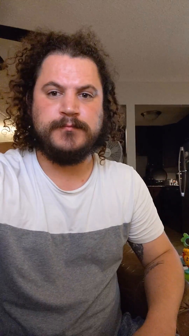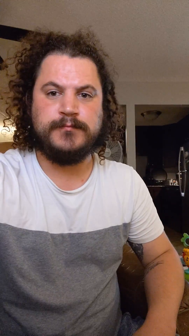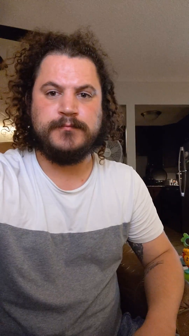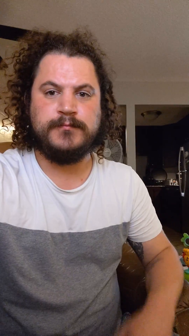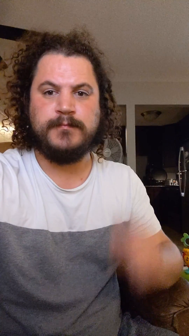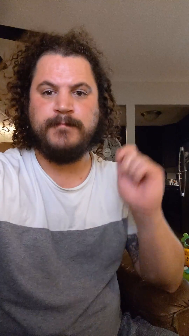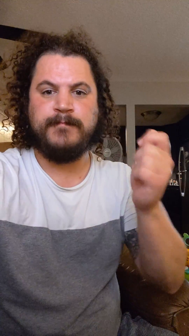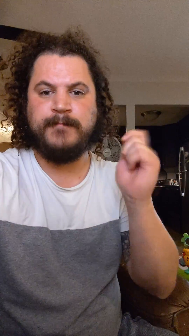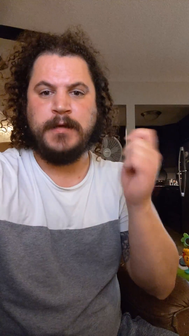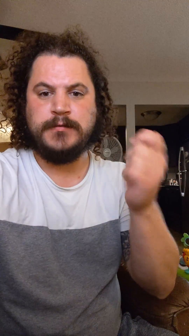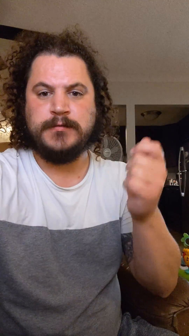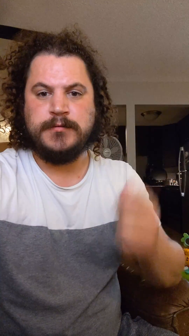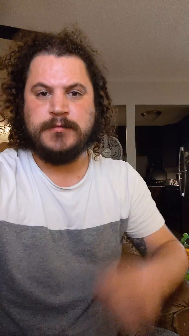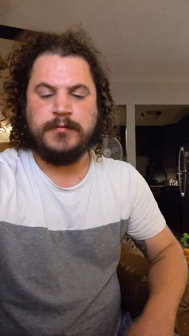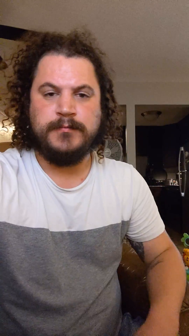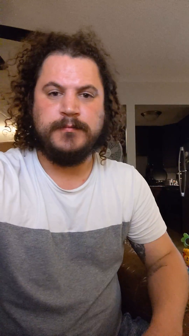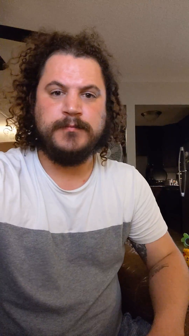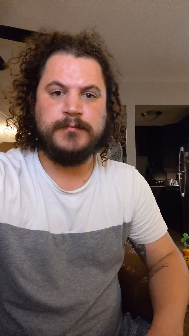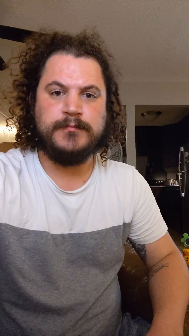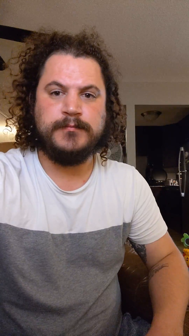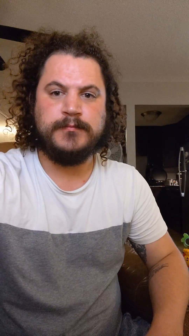bat